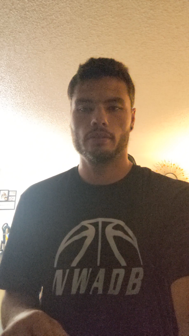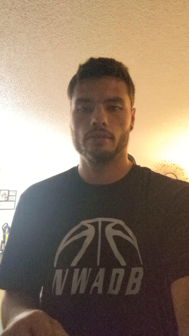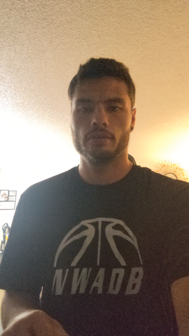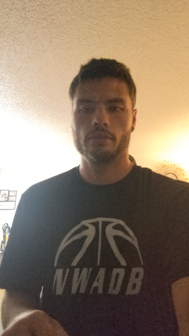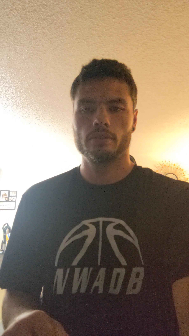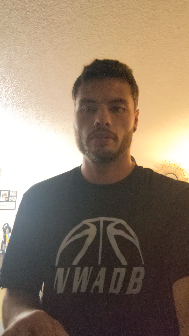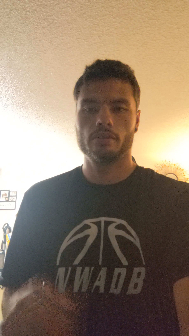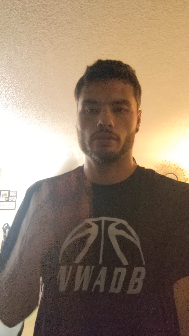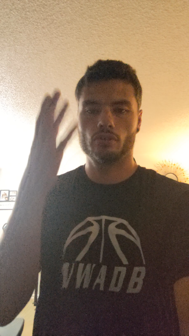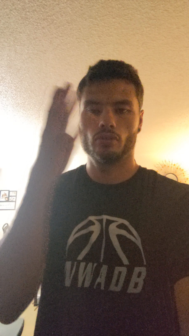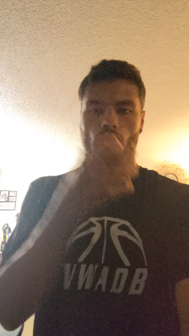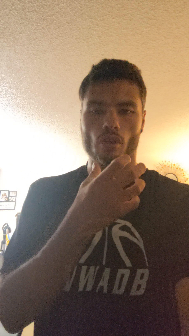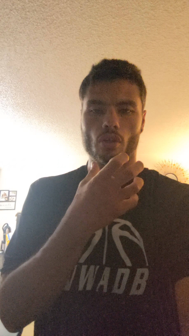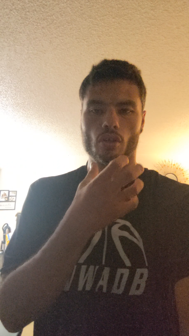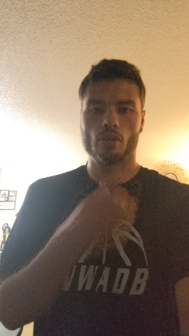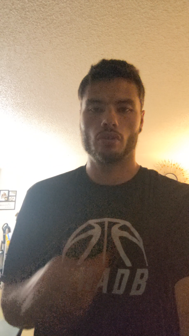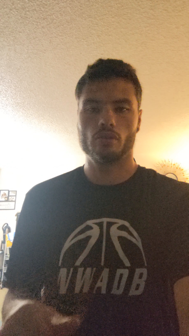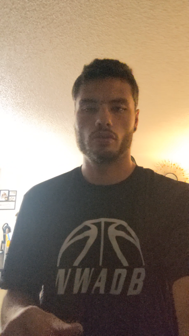dark